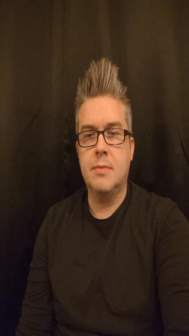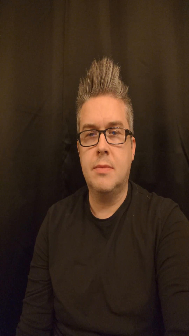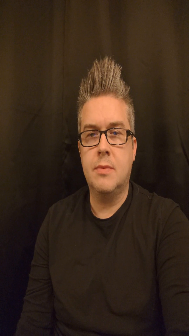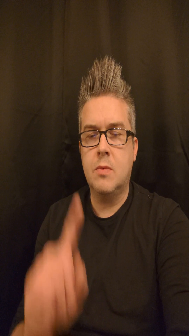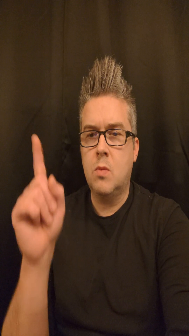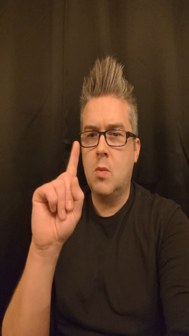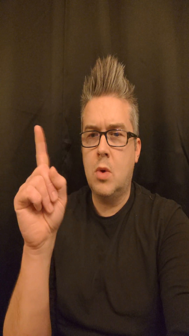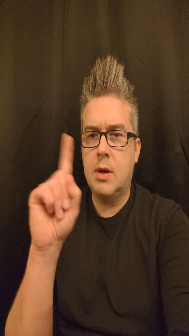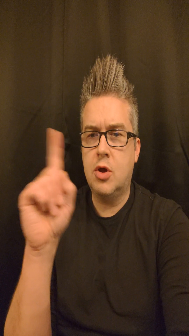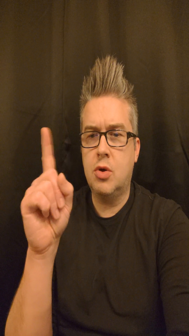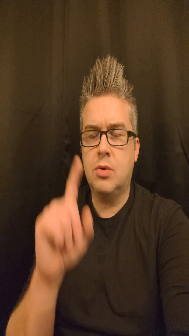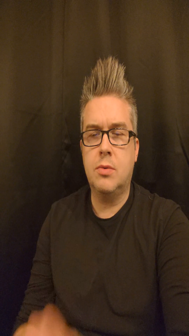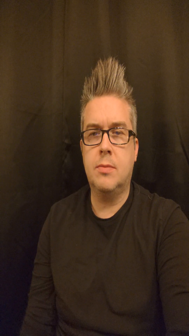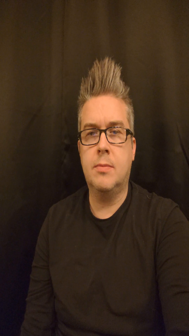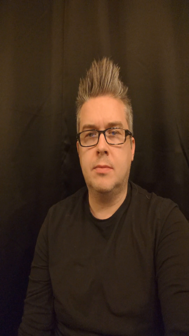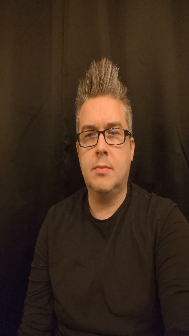where